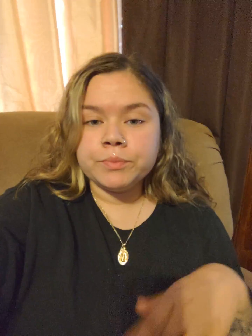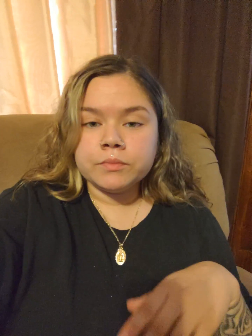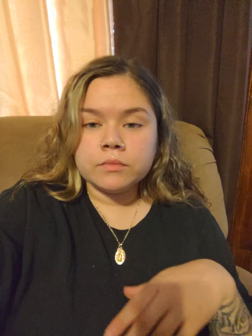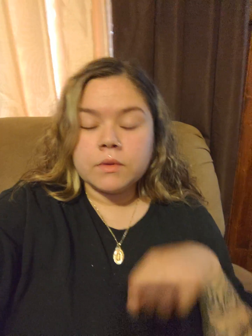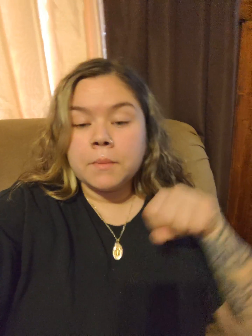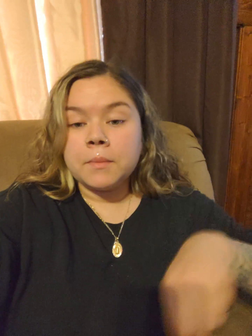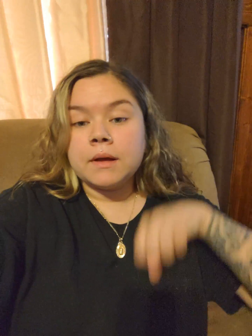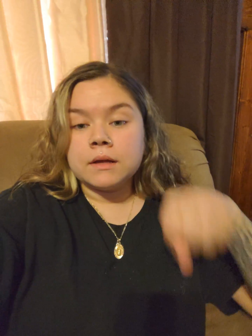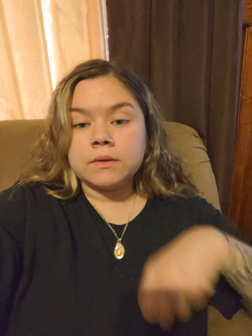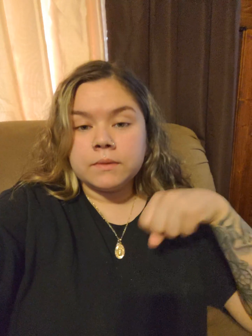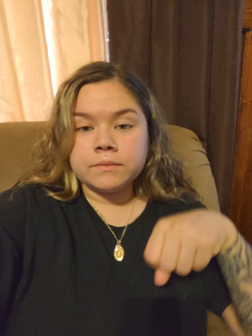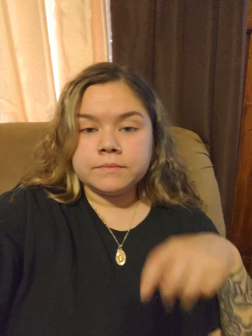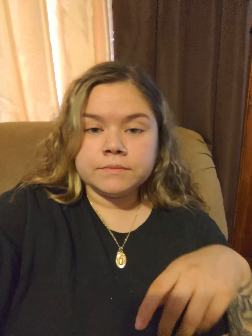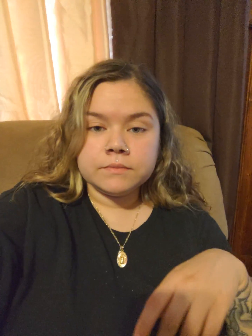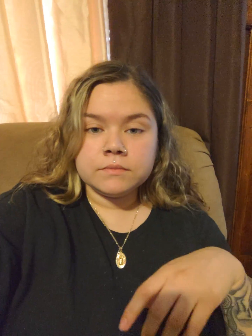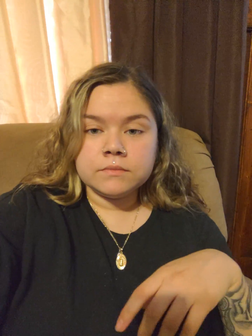bicycle